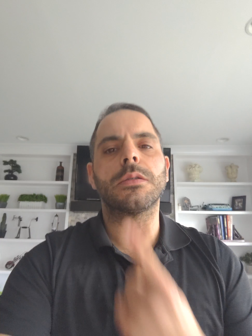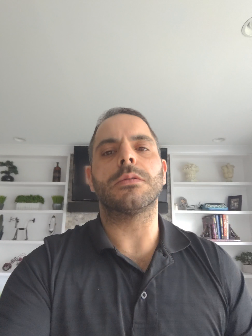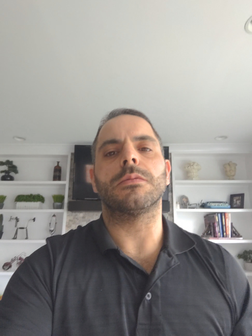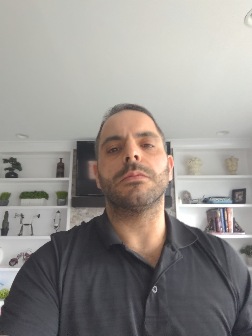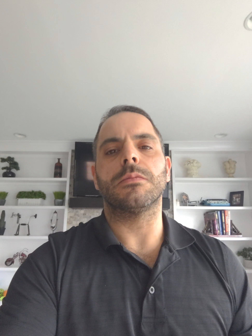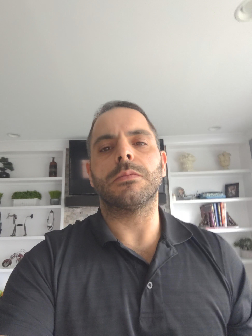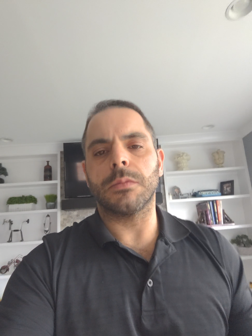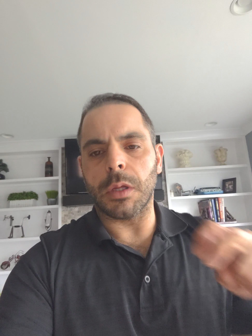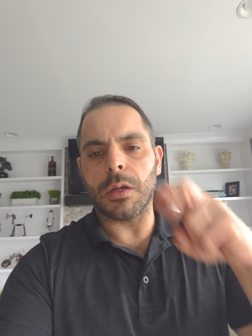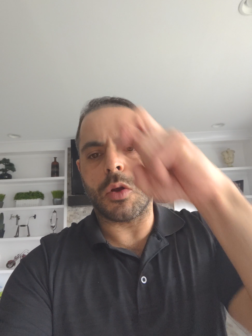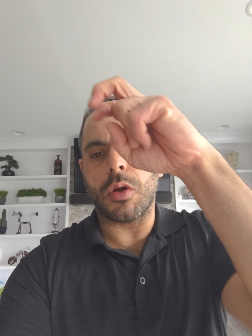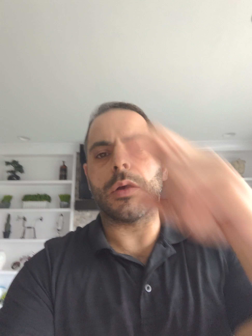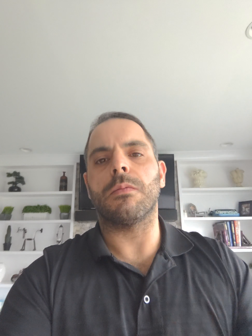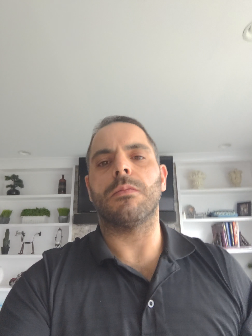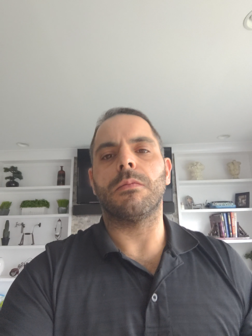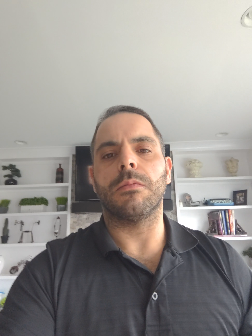stairs